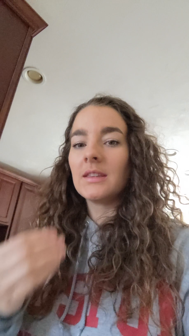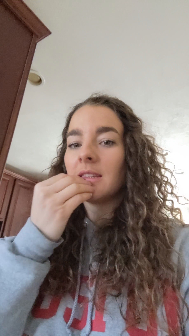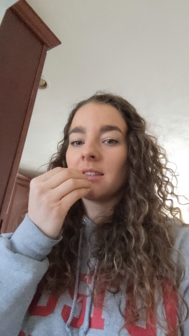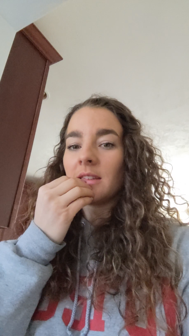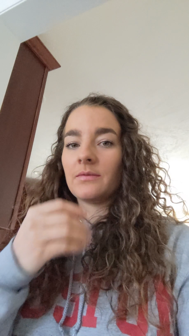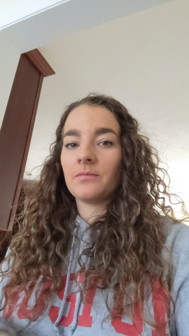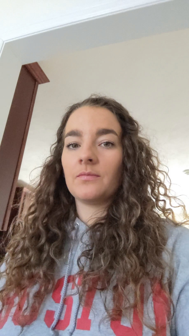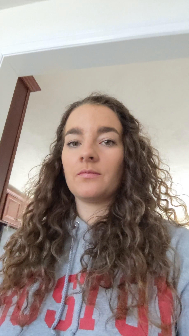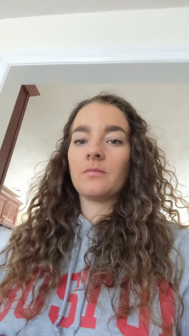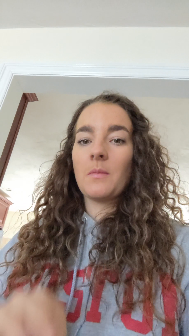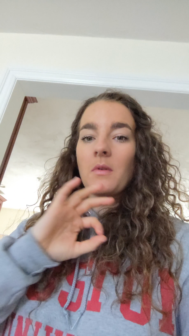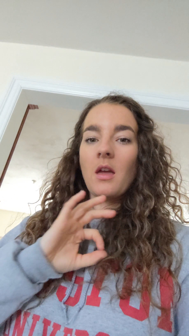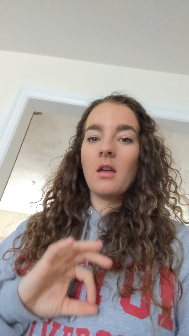button